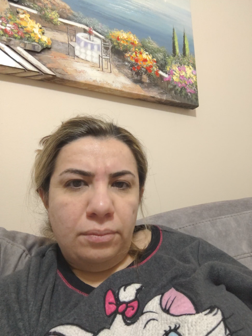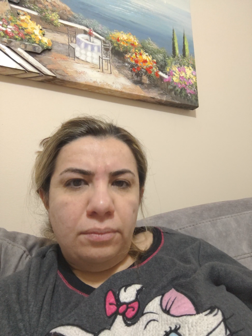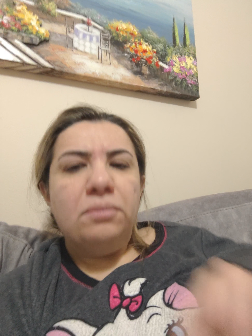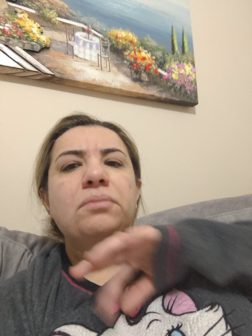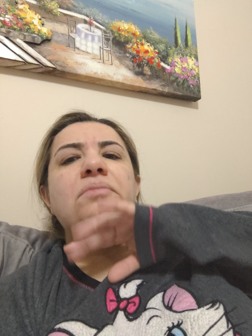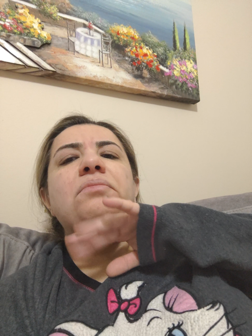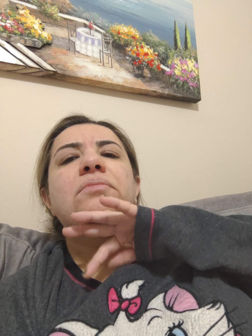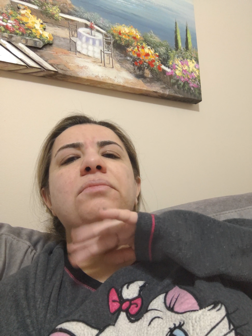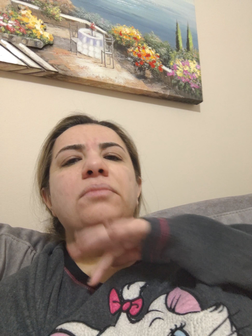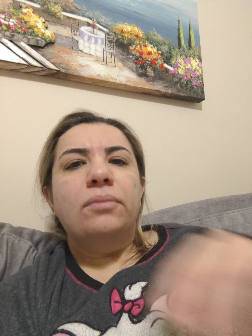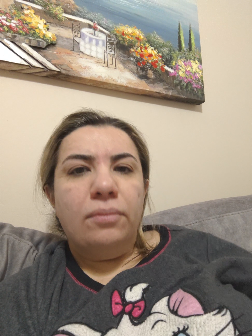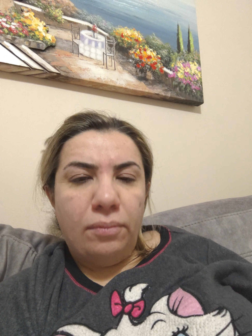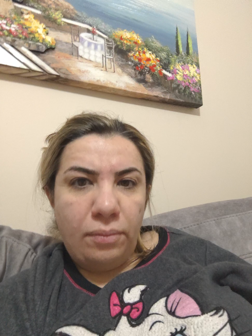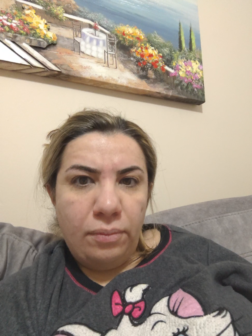dirty